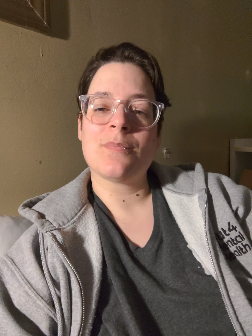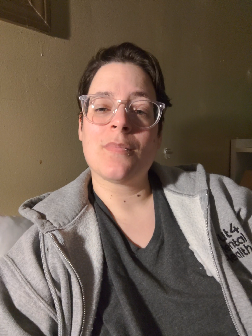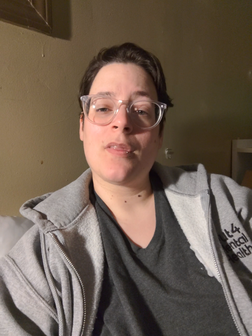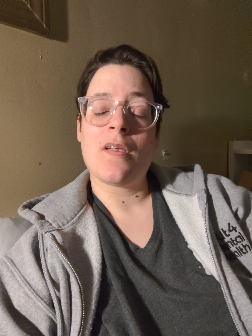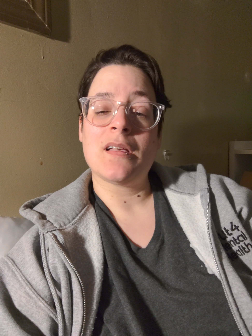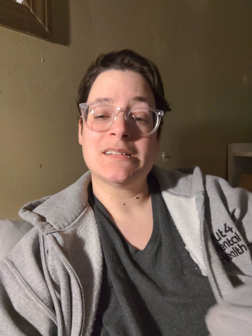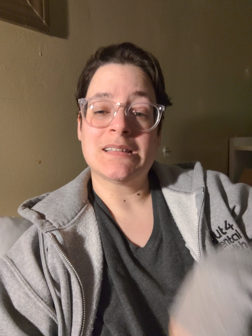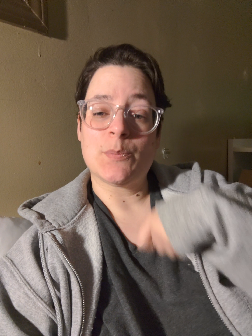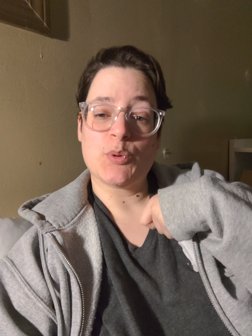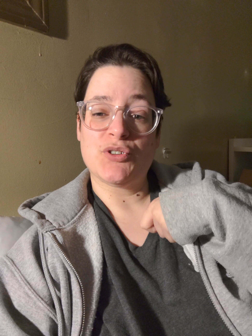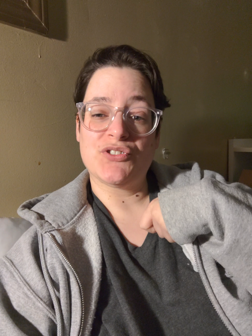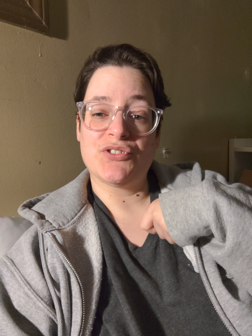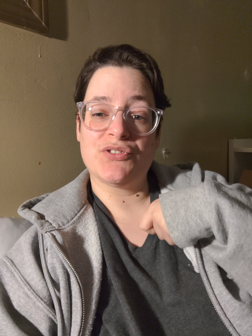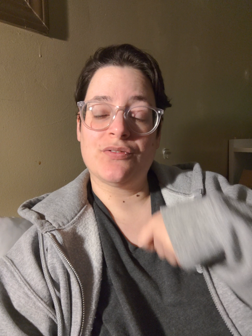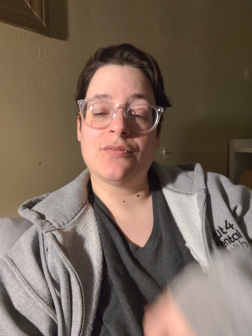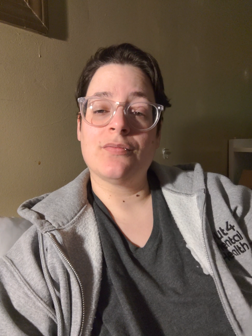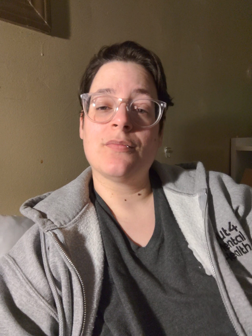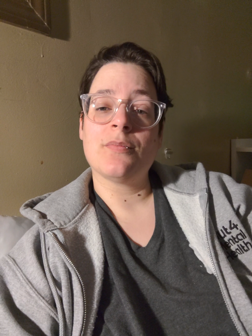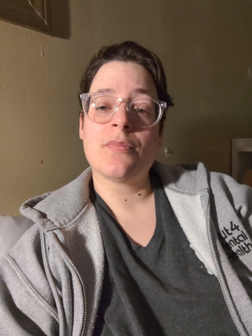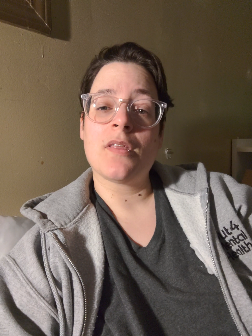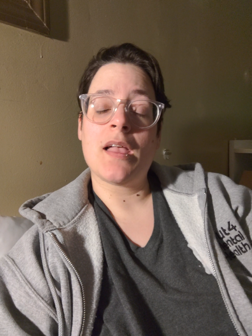zipper